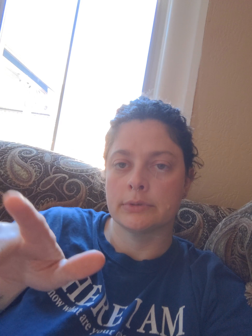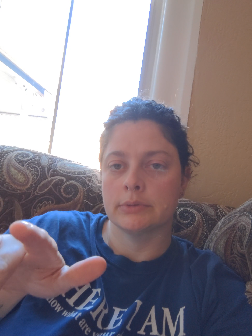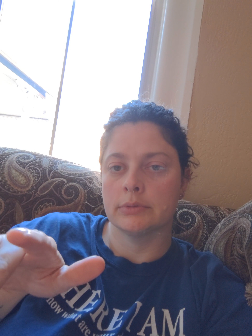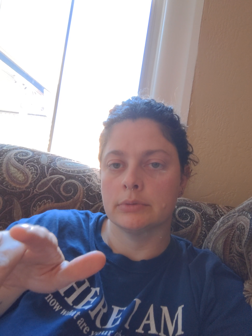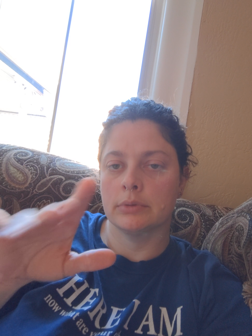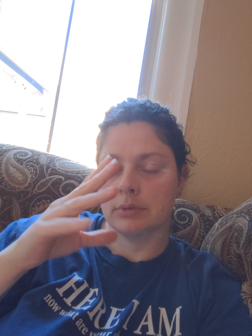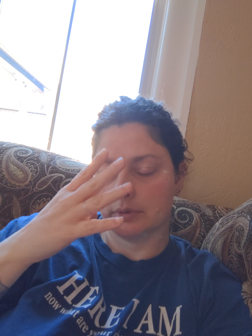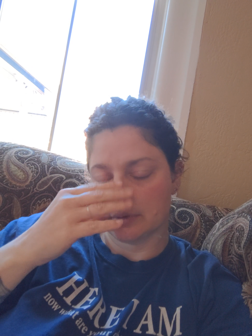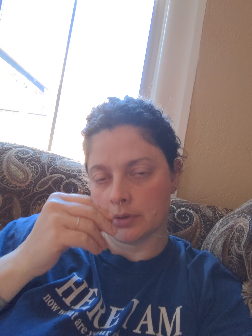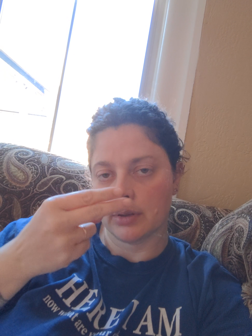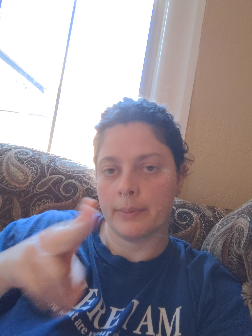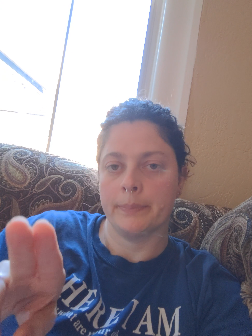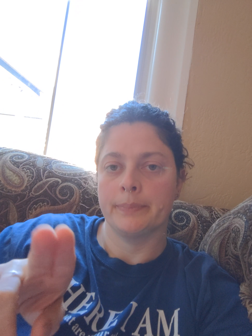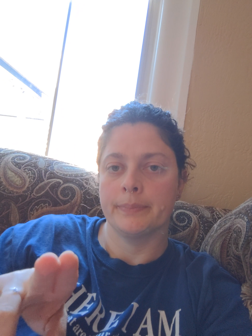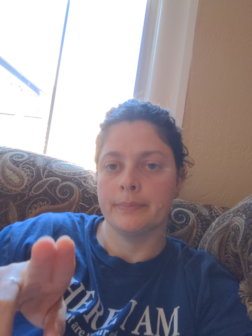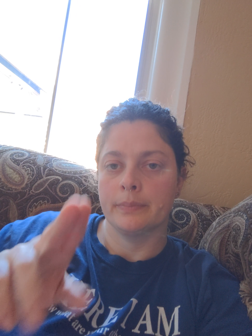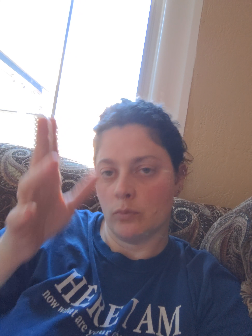nap